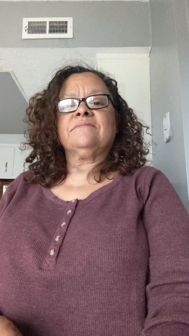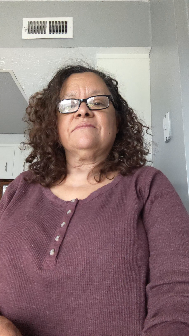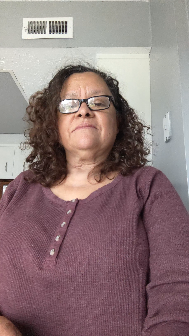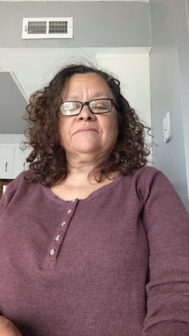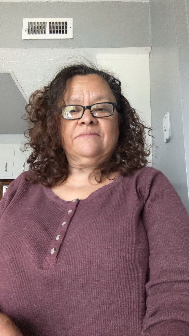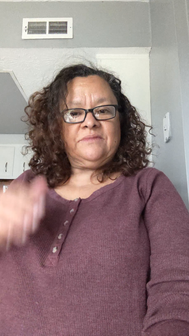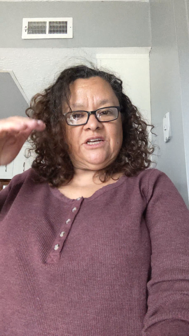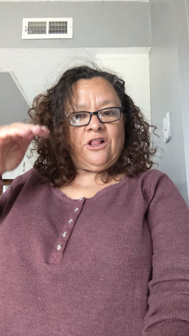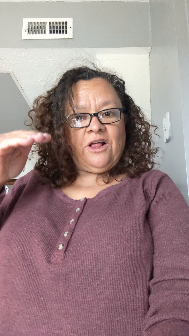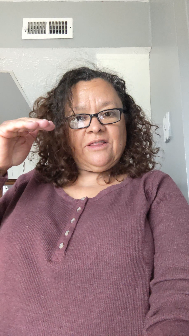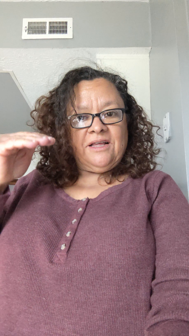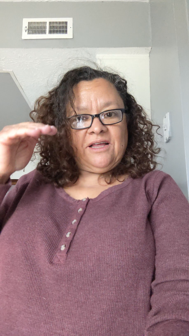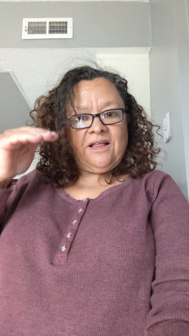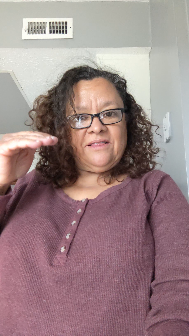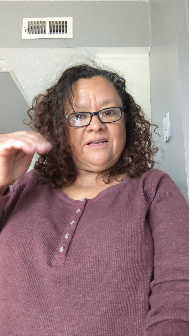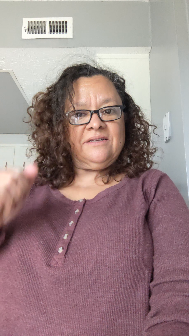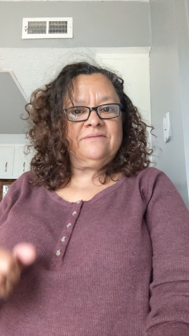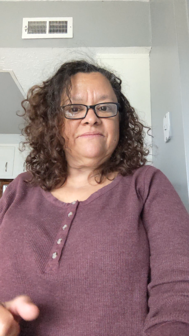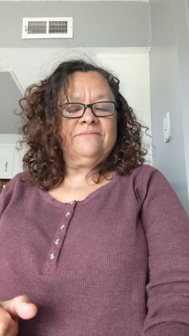little